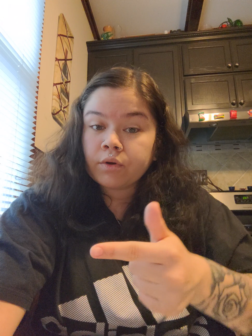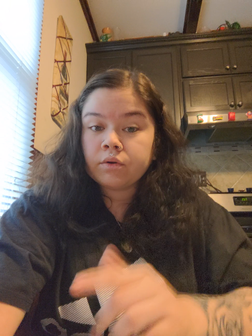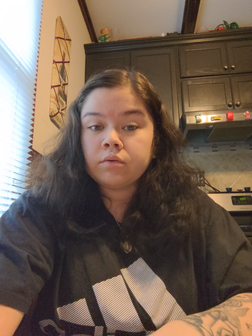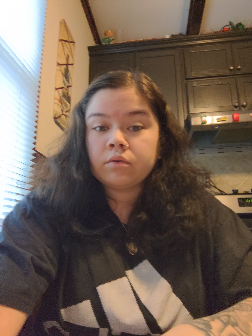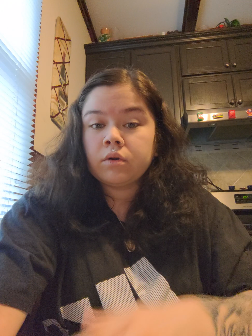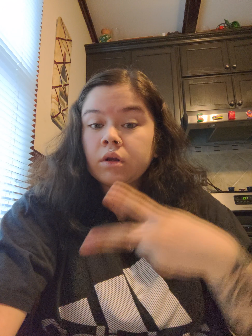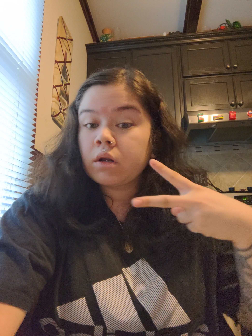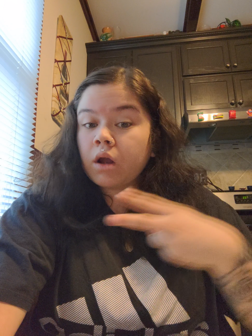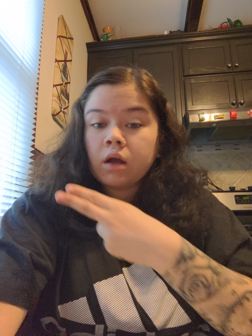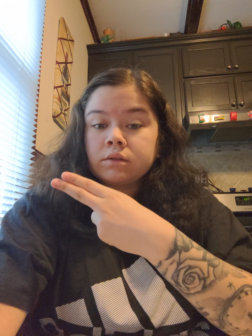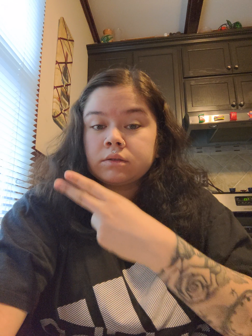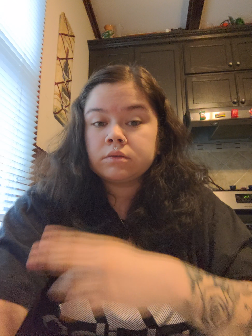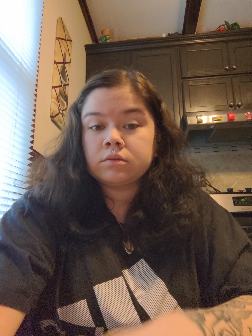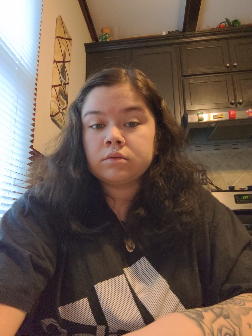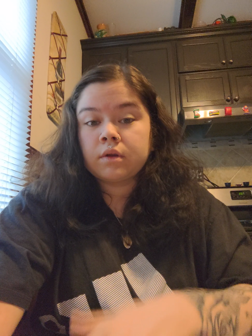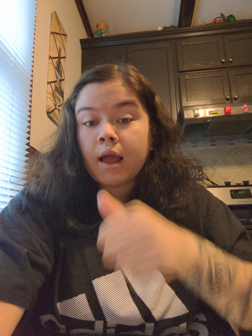cut